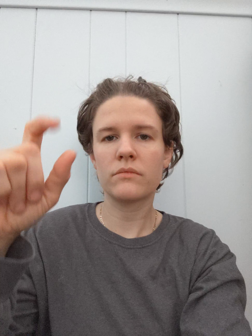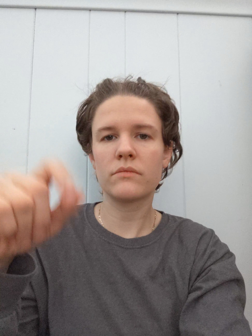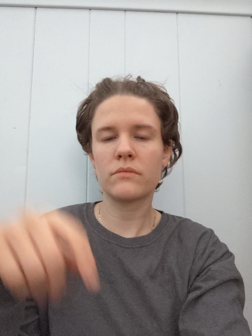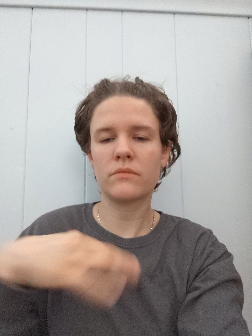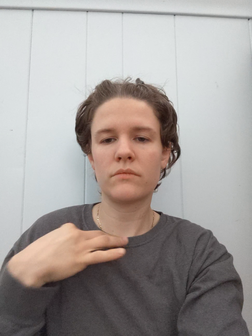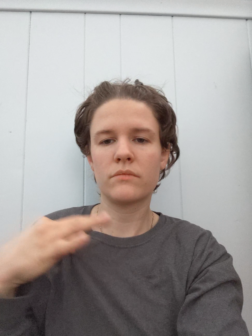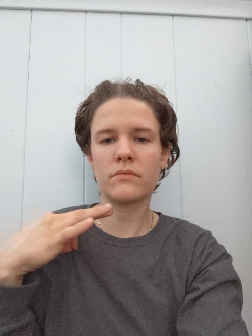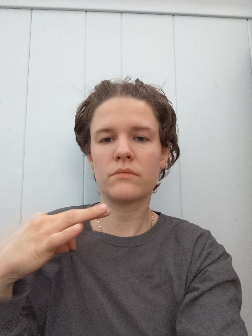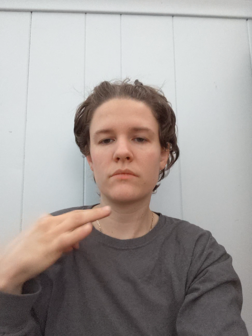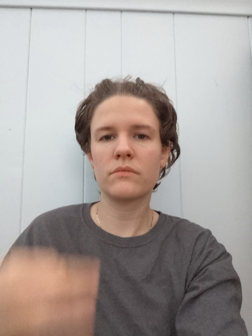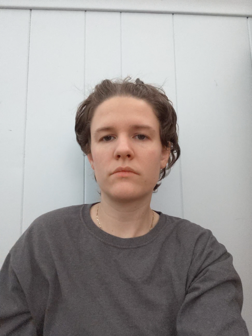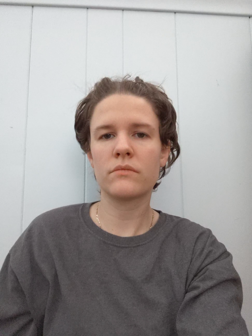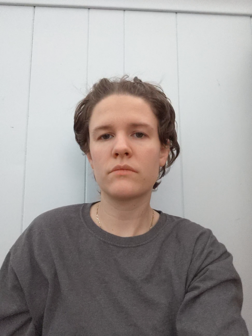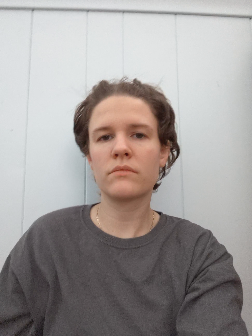shirt